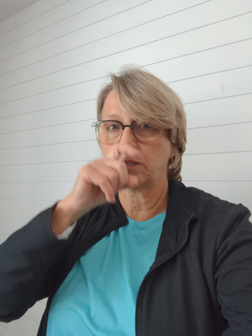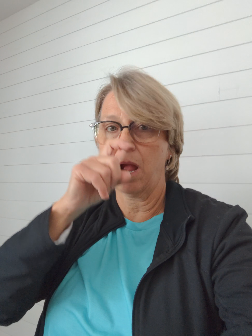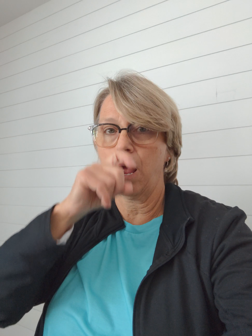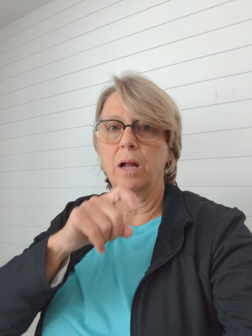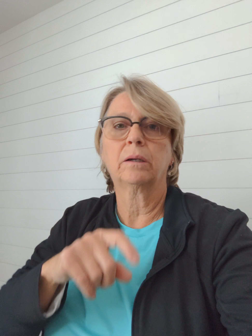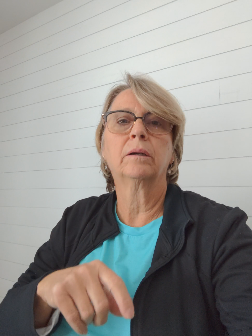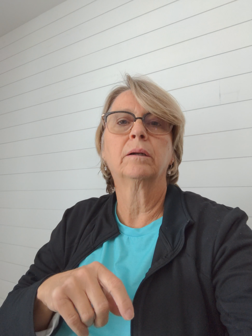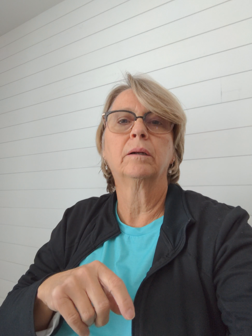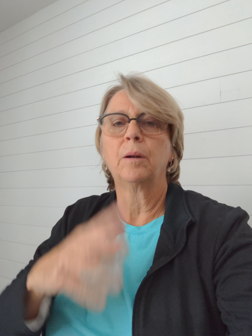doll